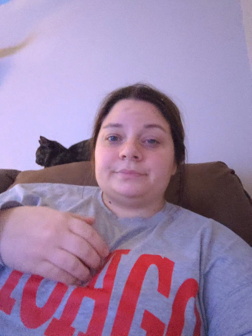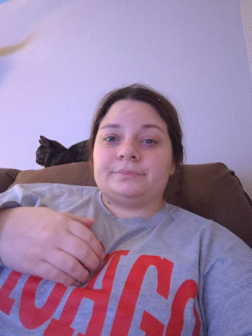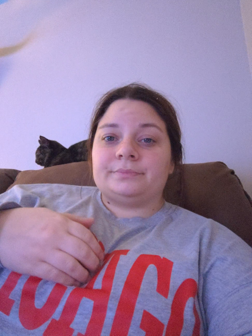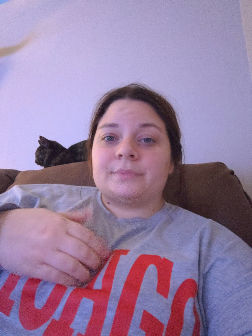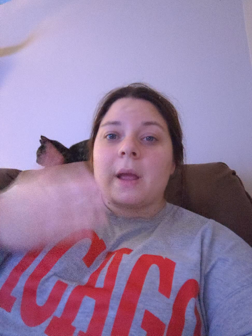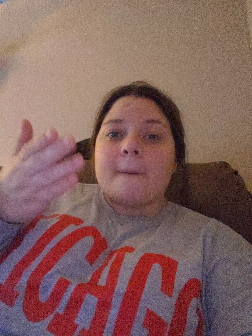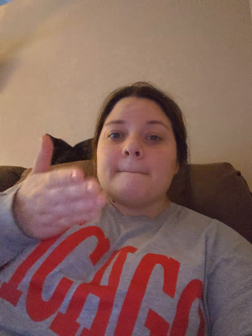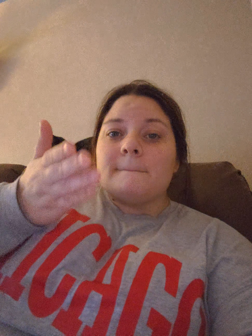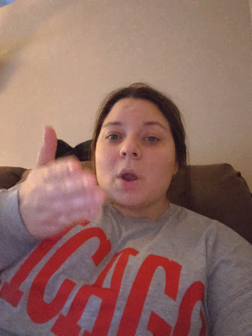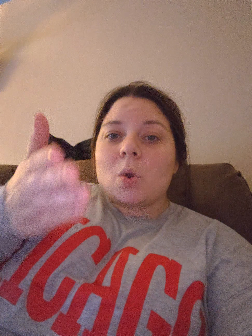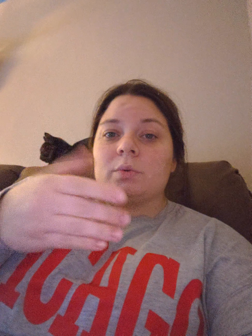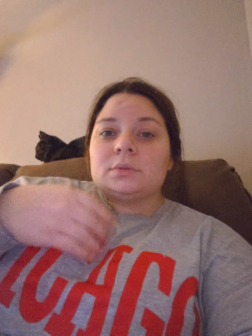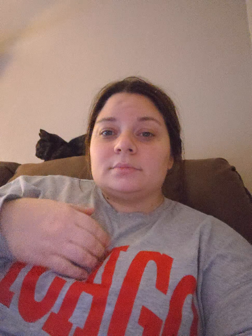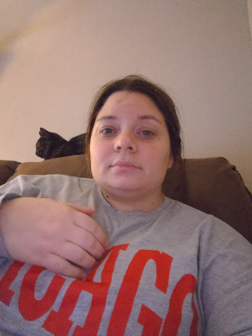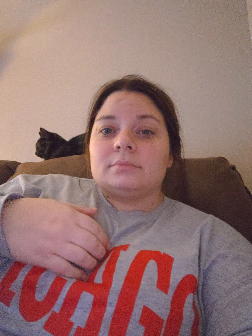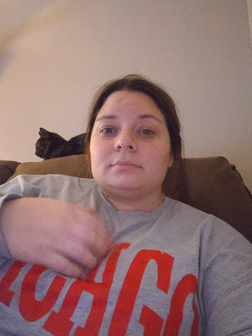boat